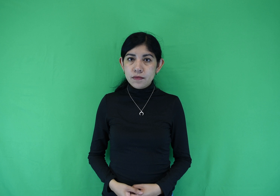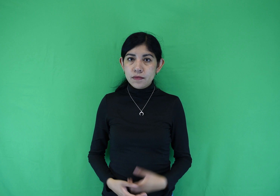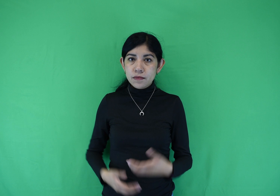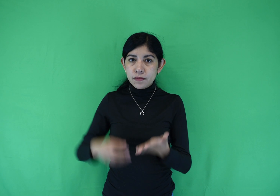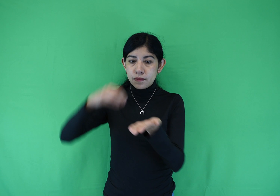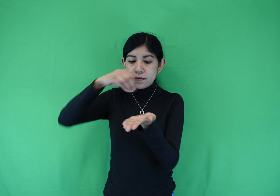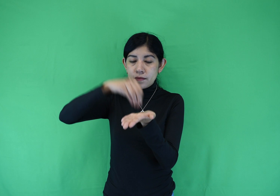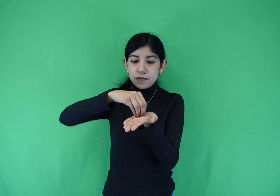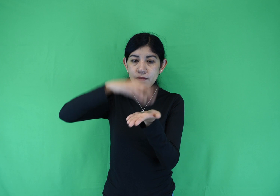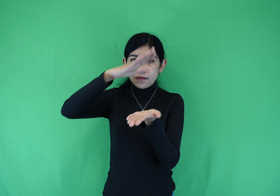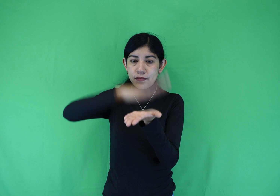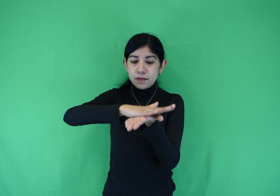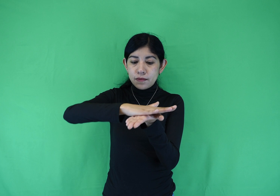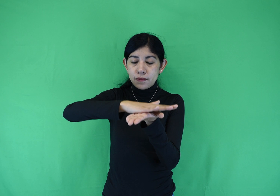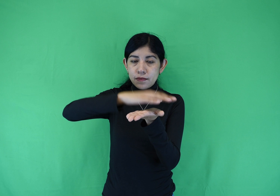cita